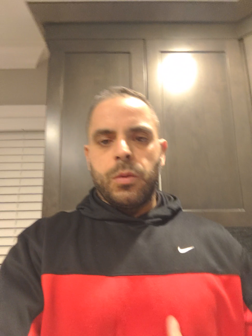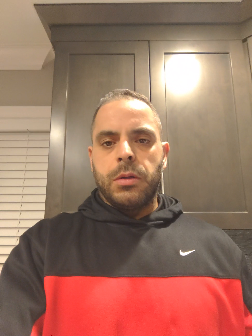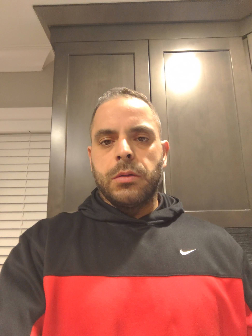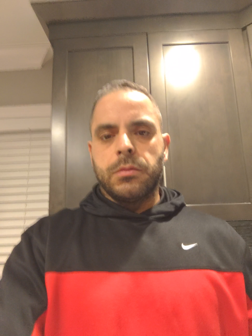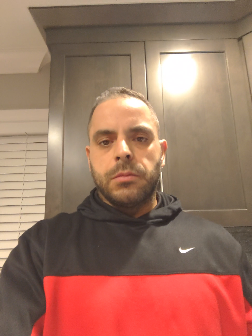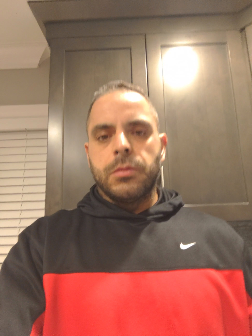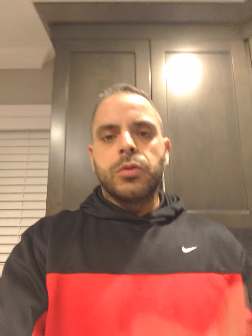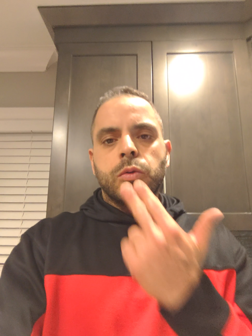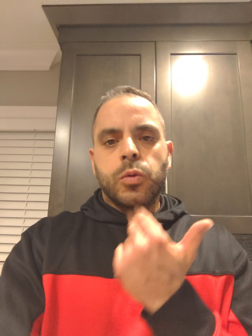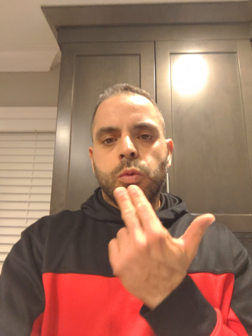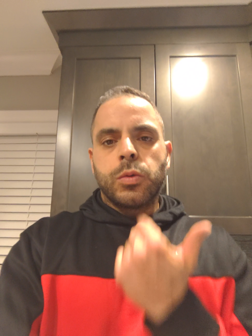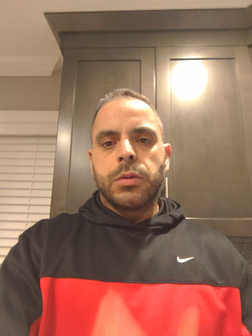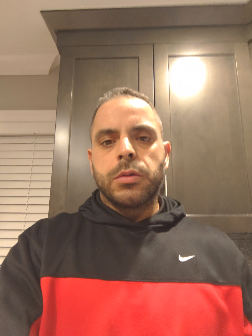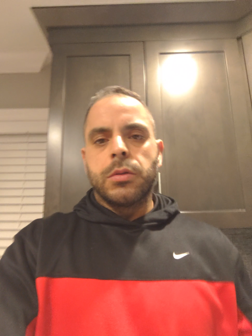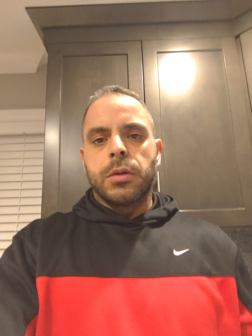cute